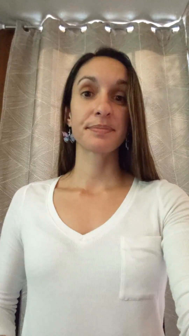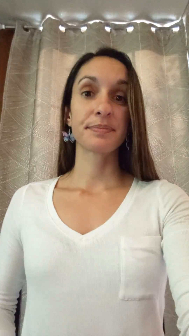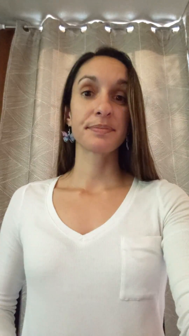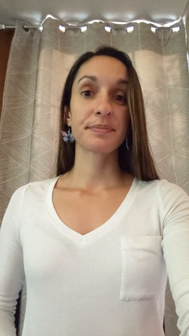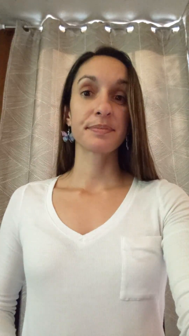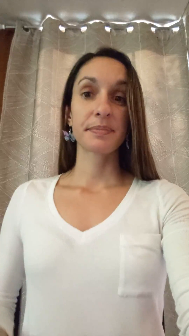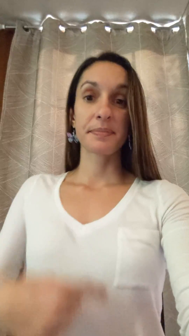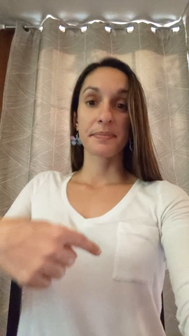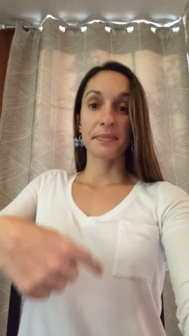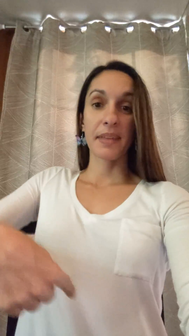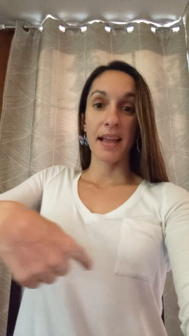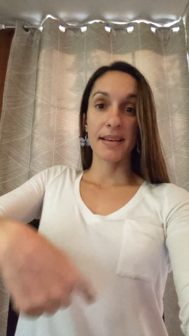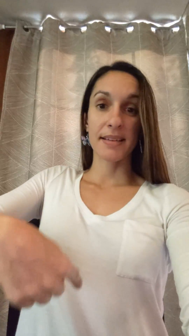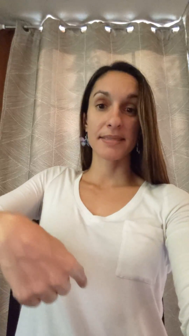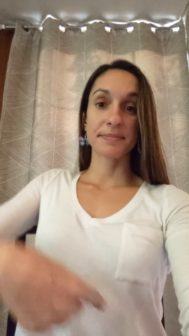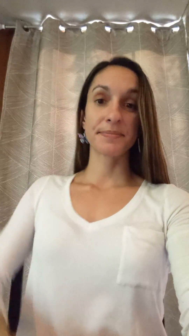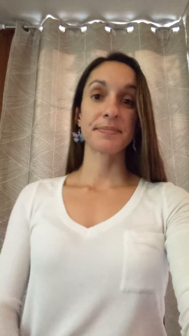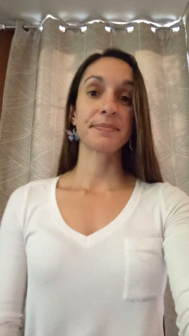belly button